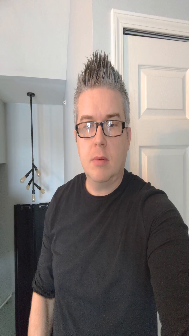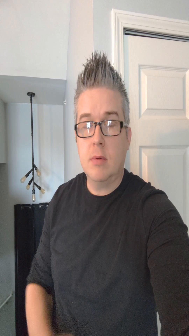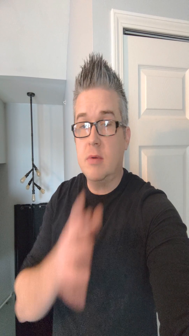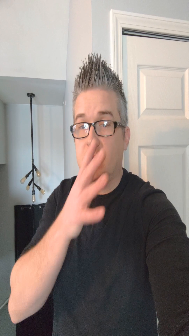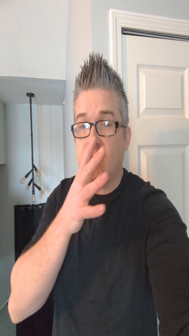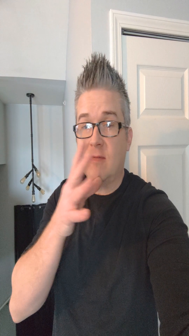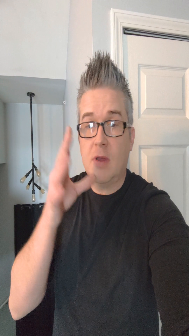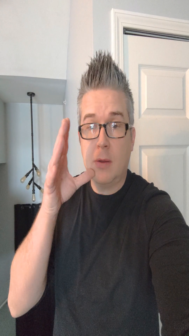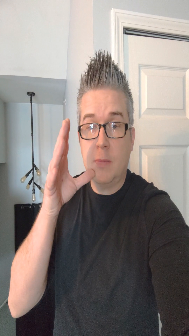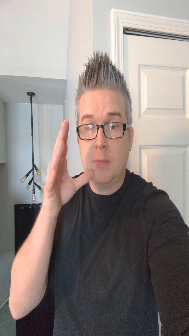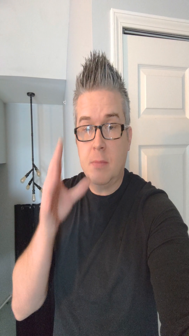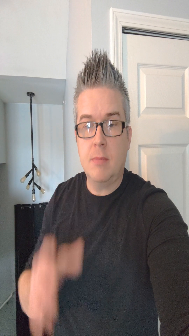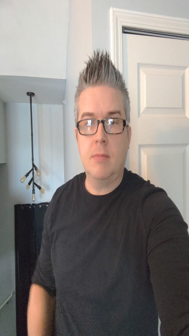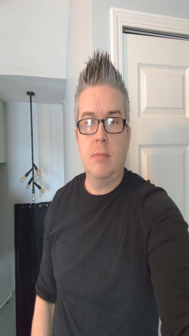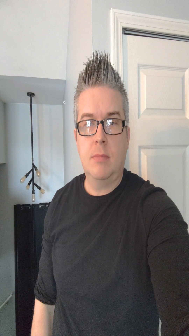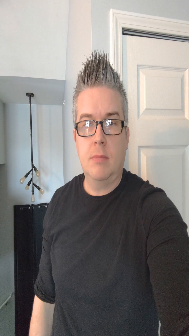farm